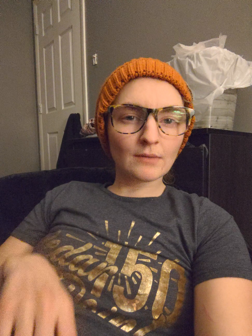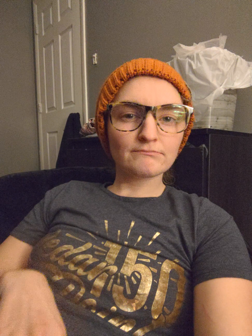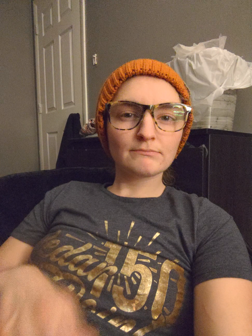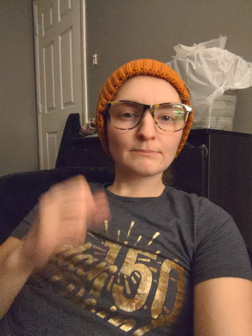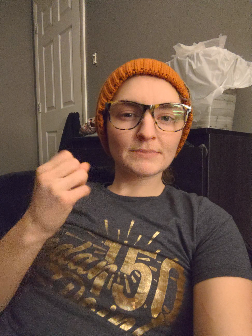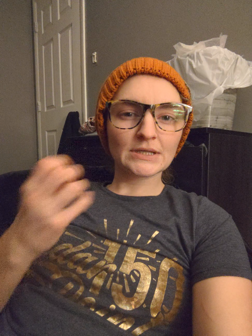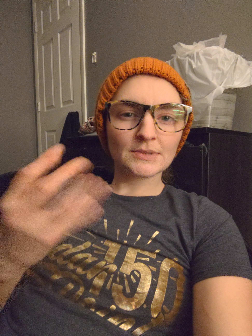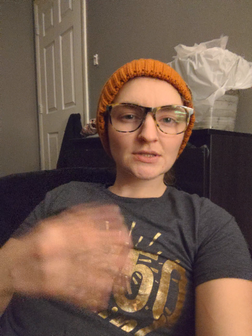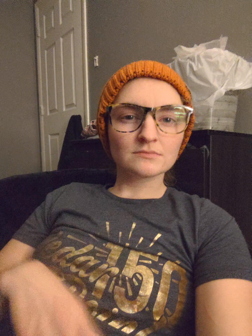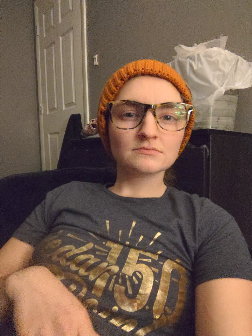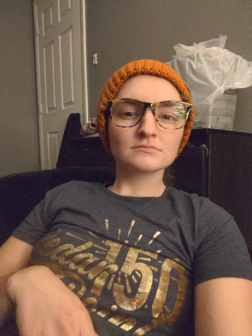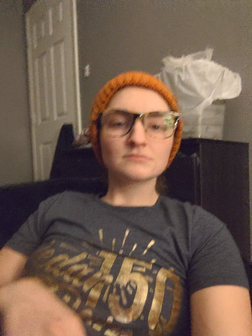many